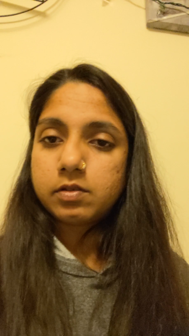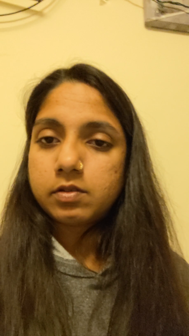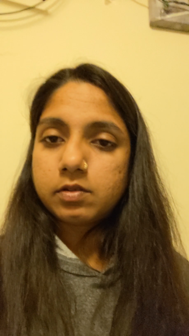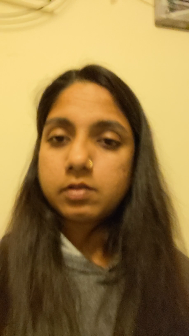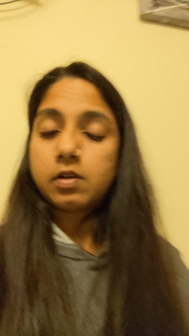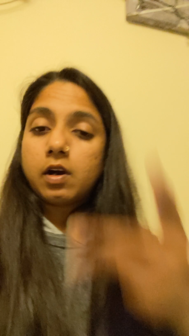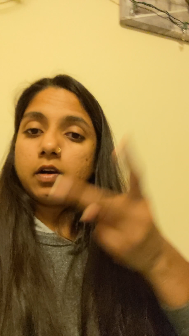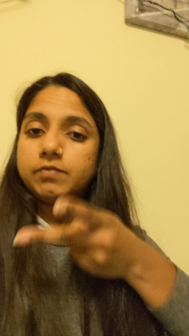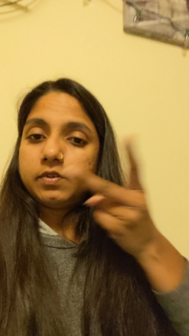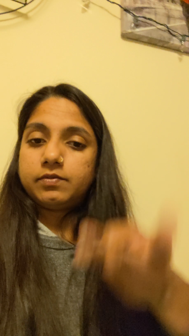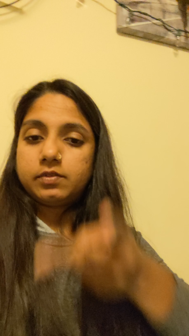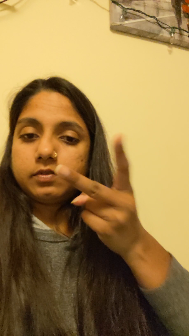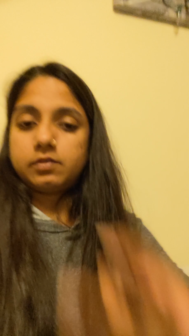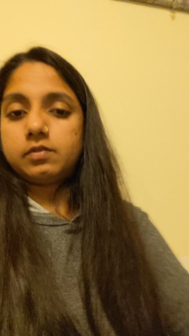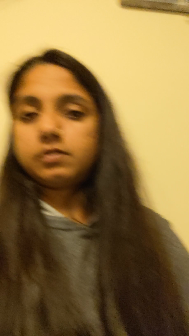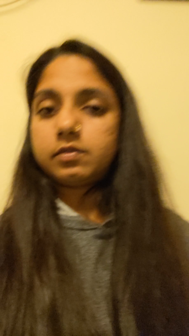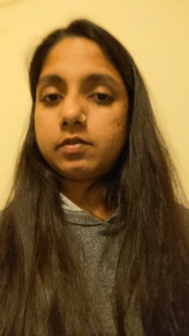careful